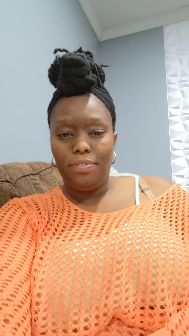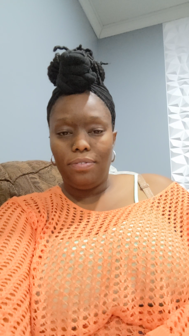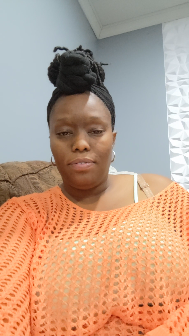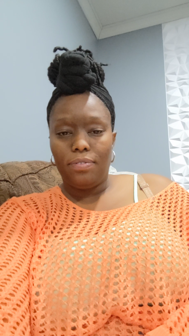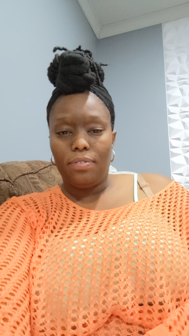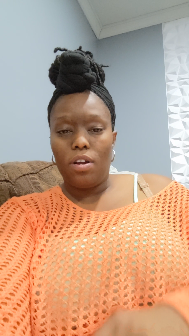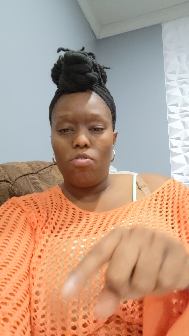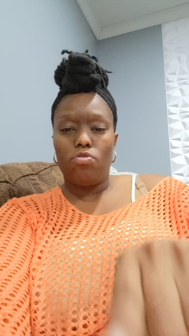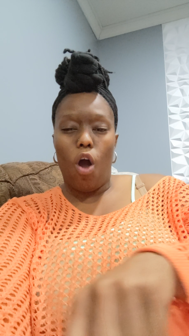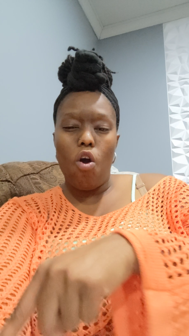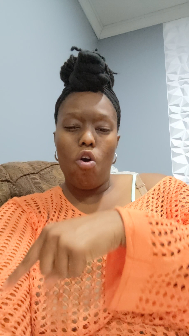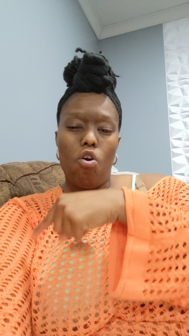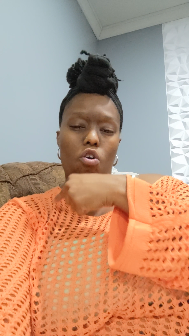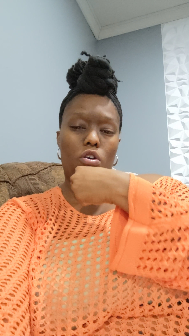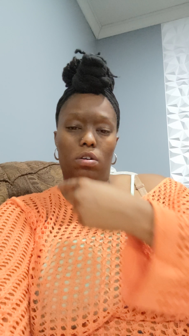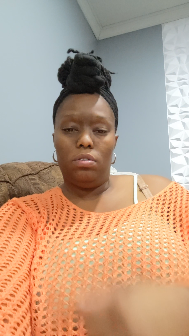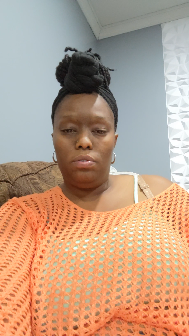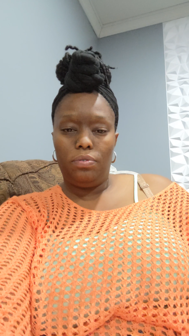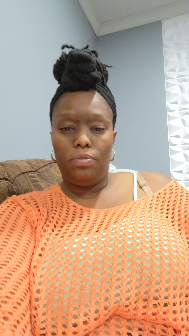long